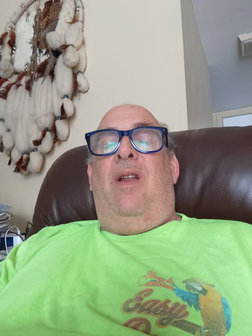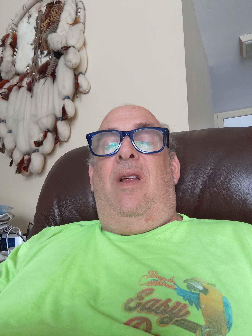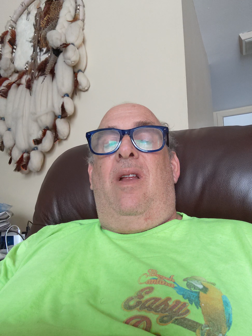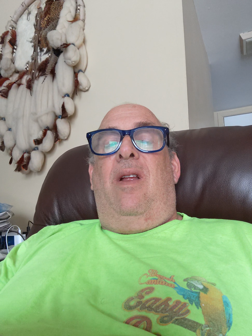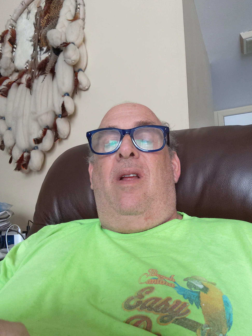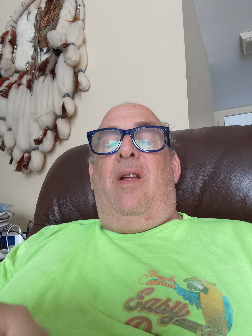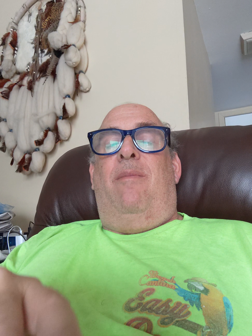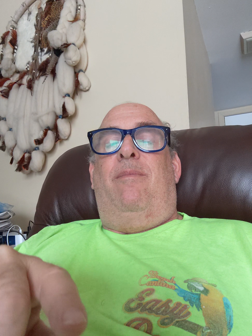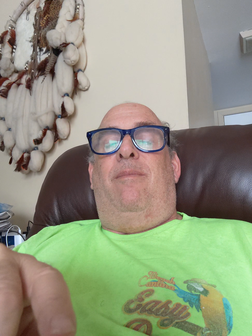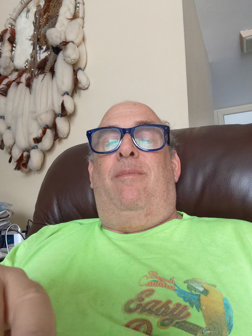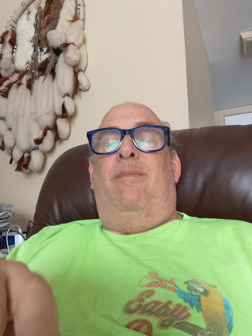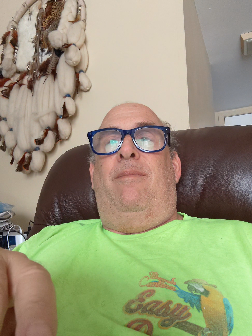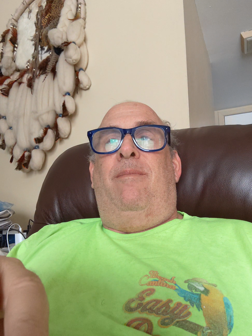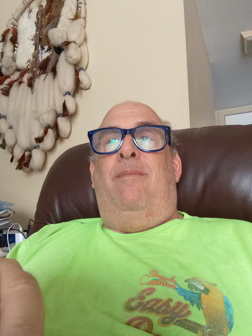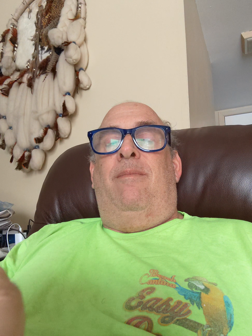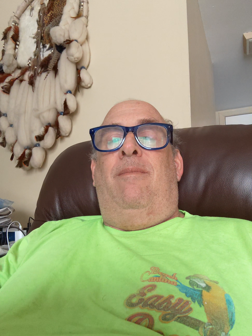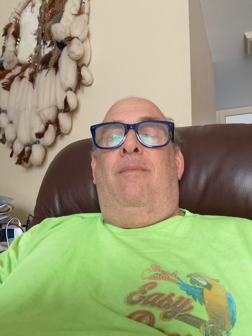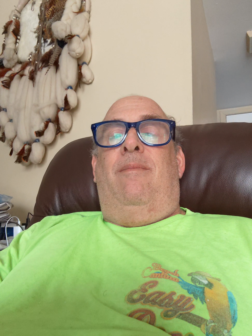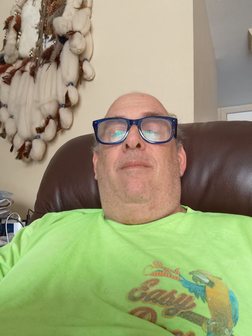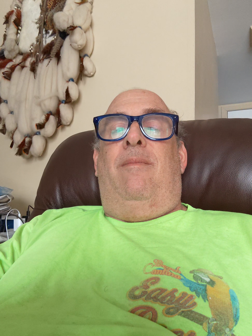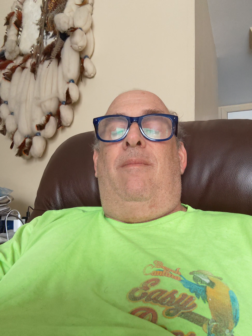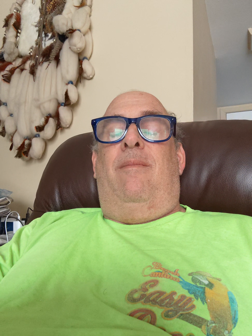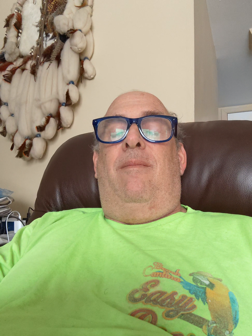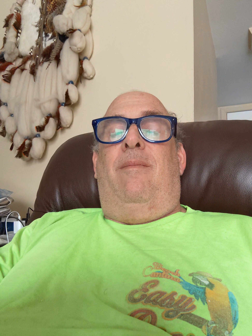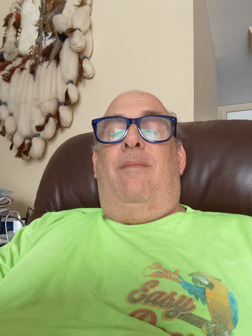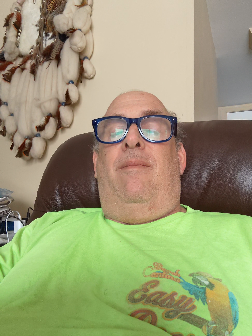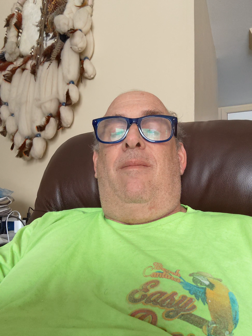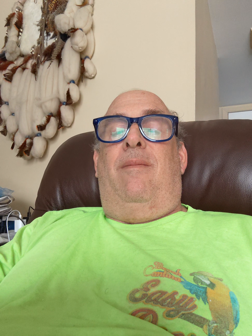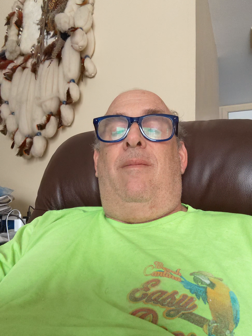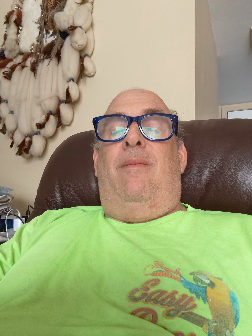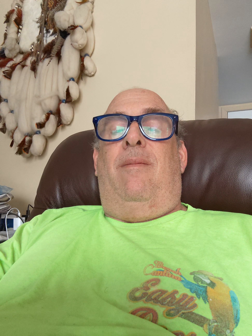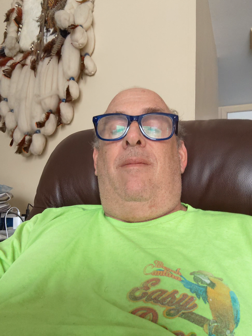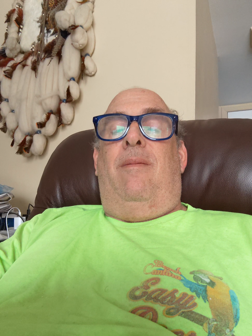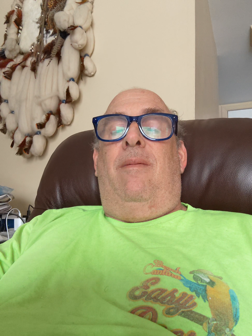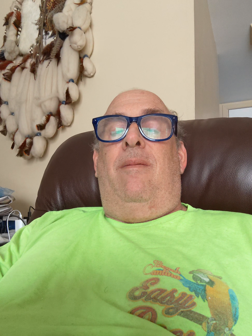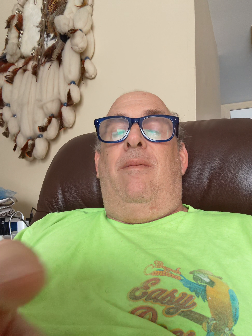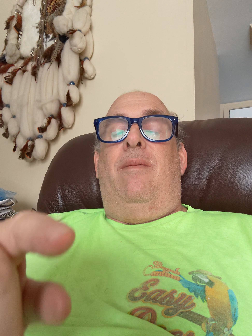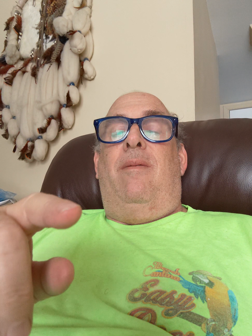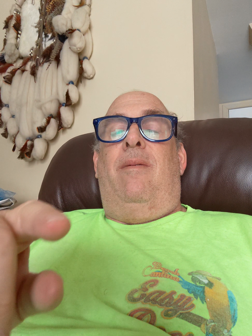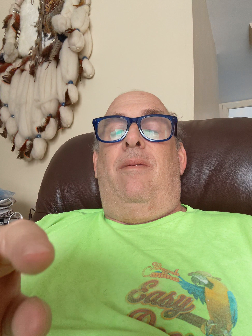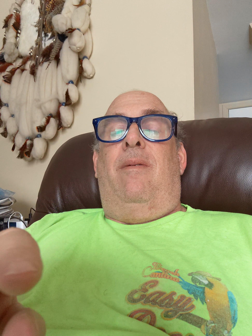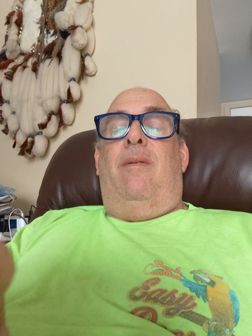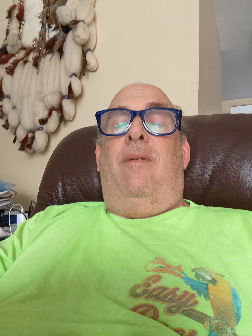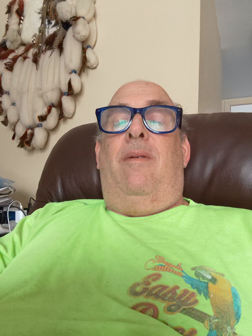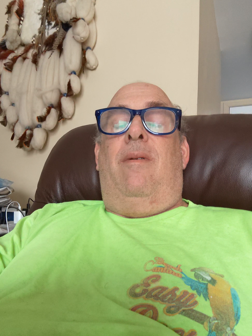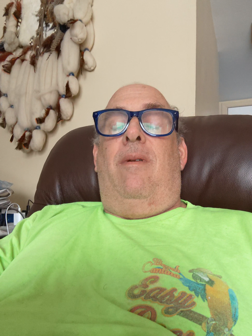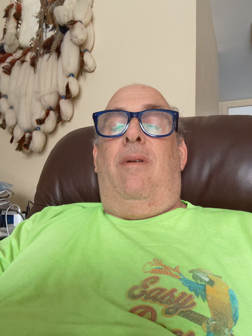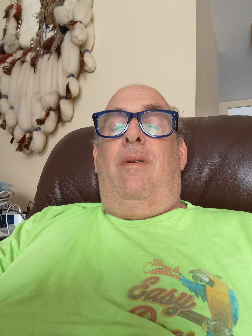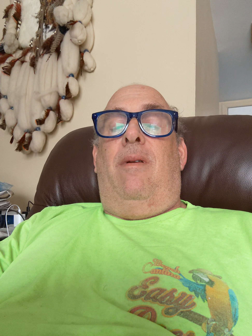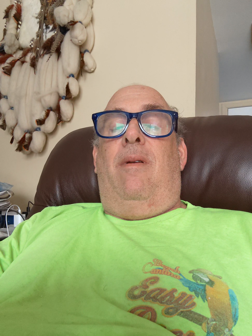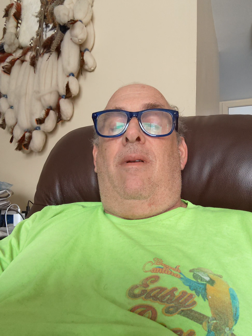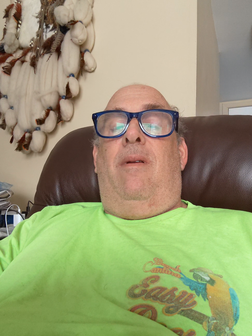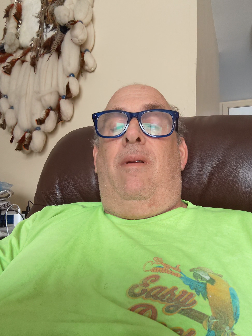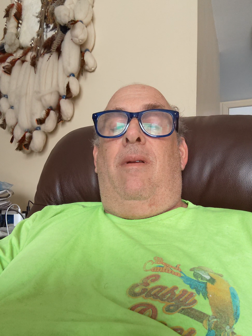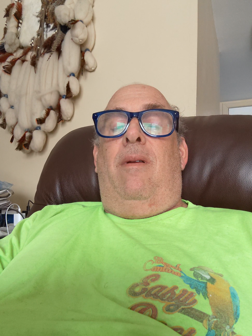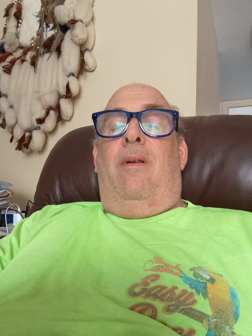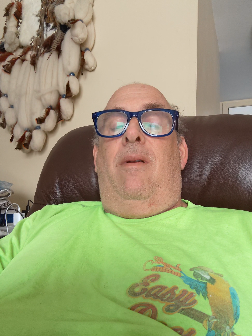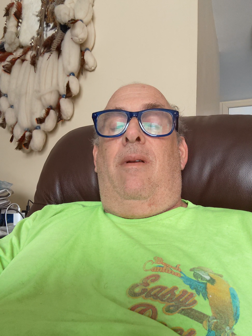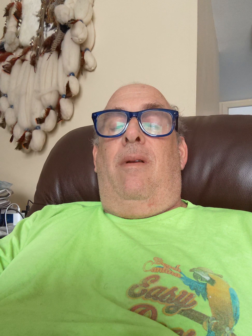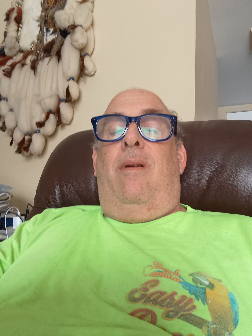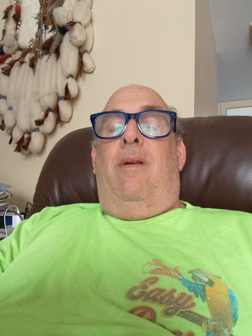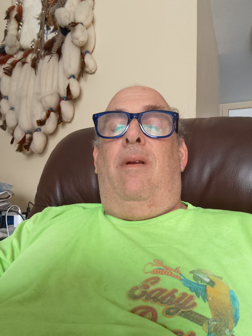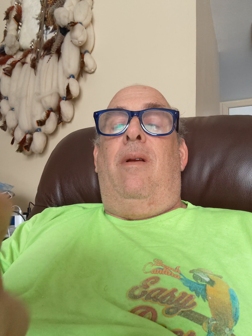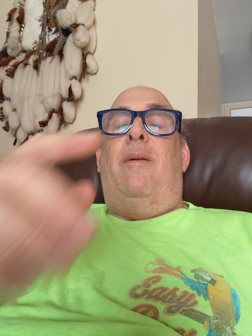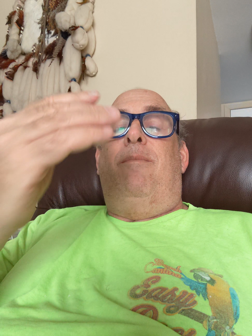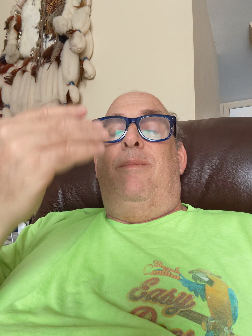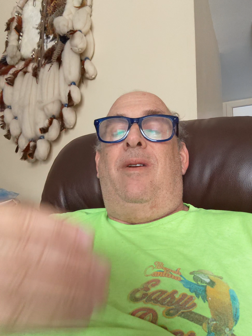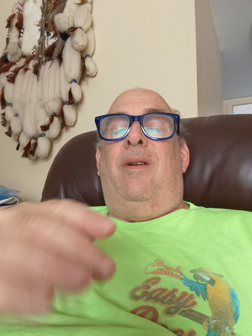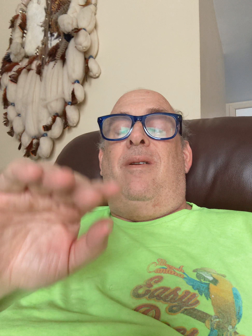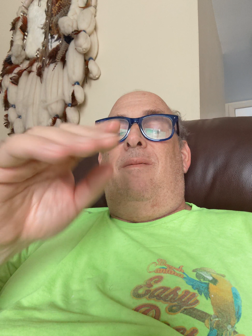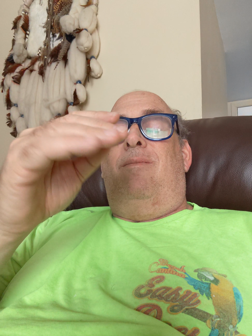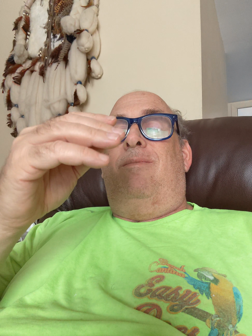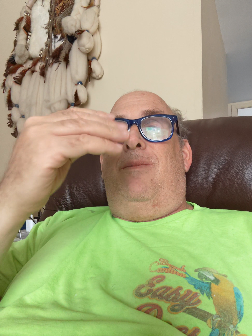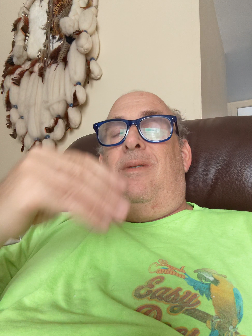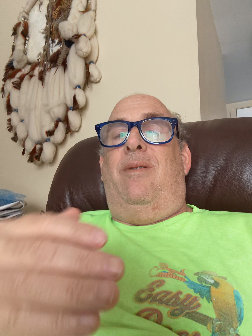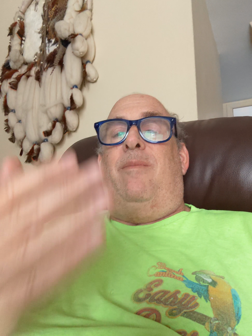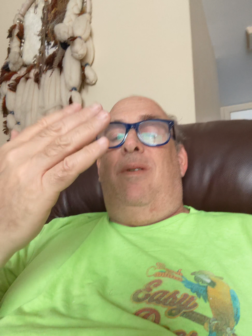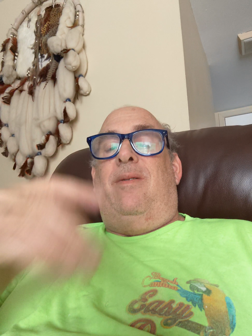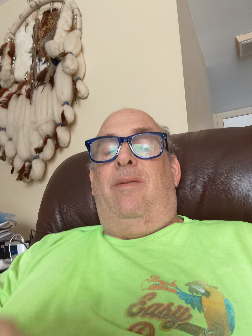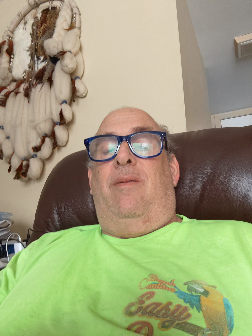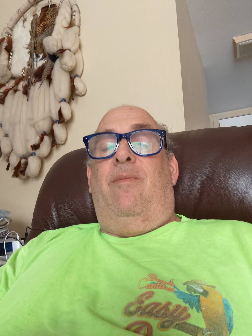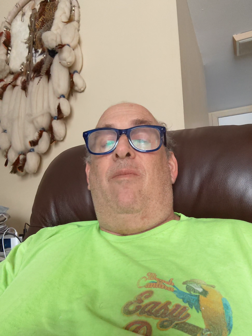mitten